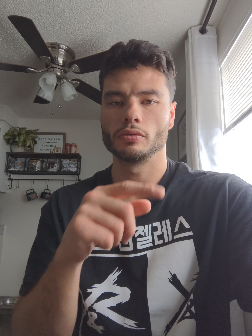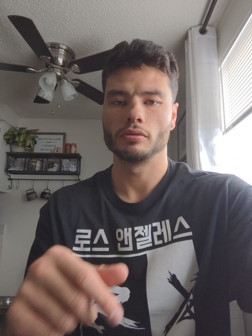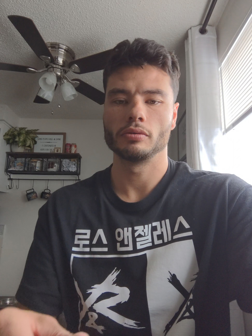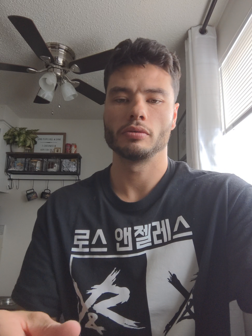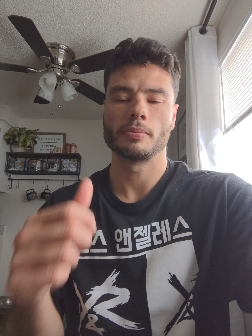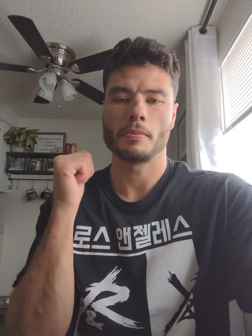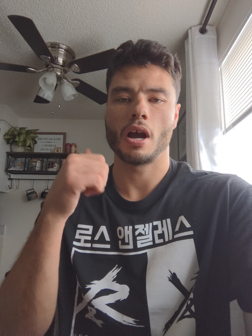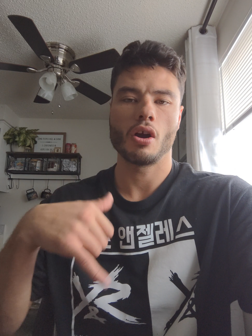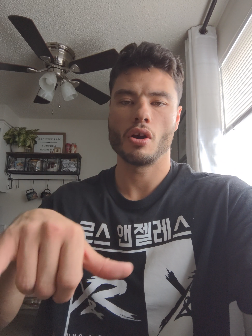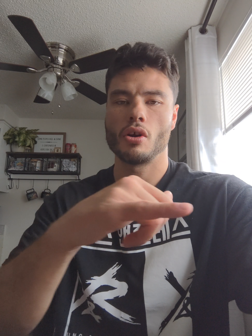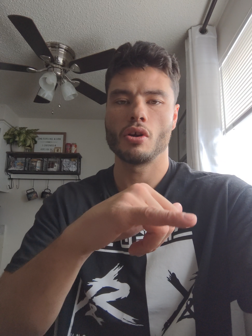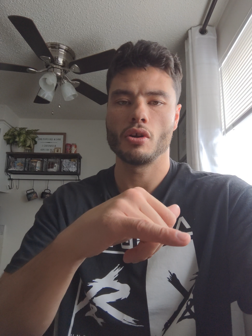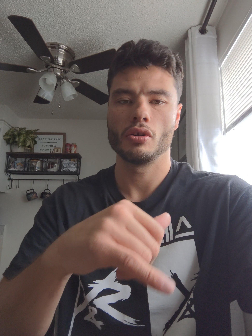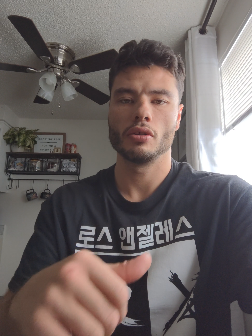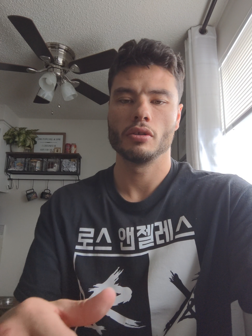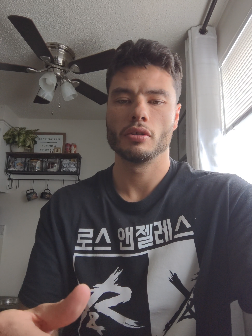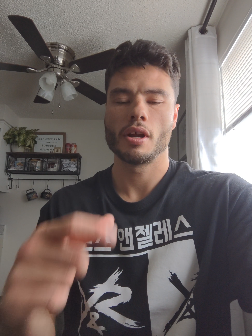backyard